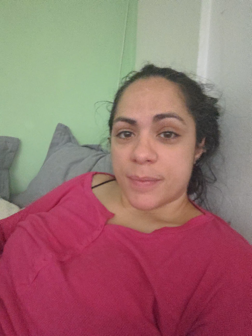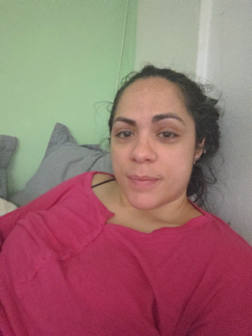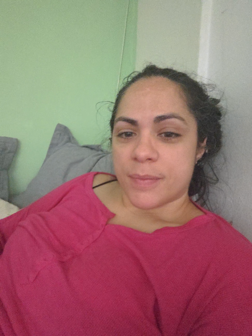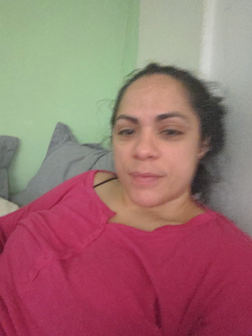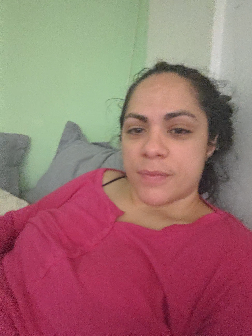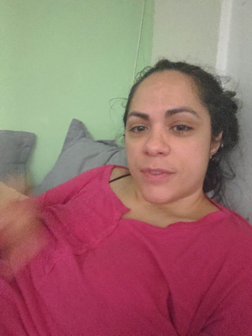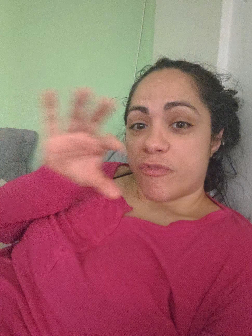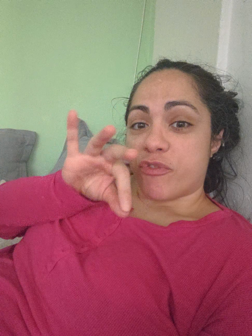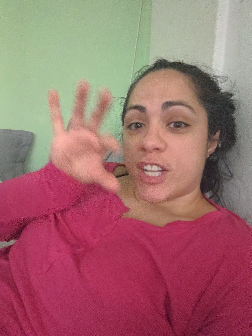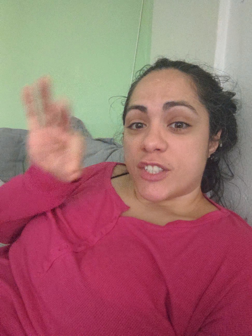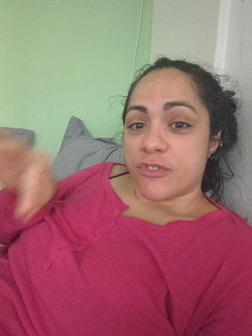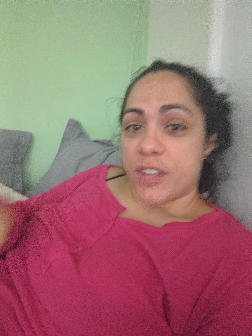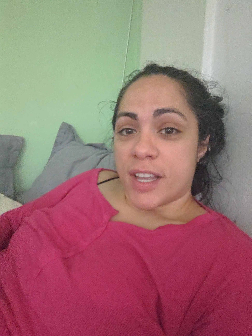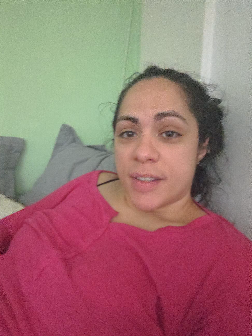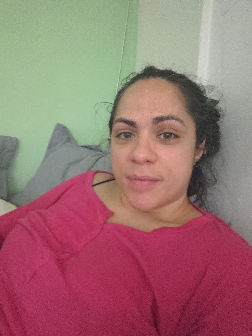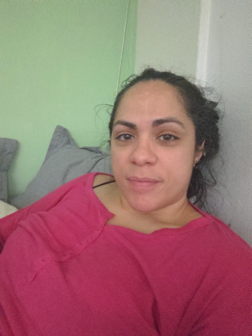french fries